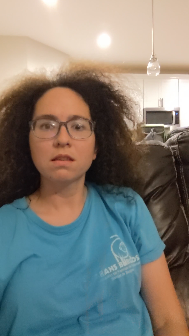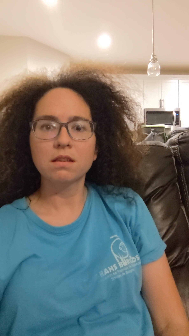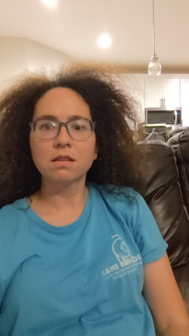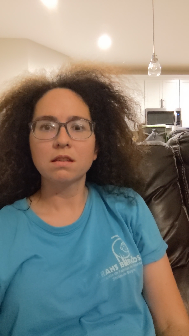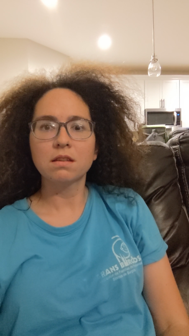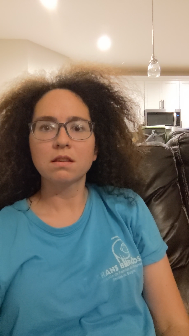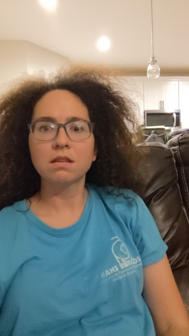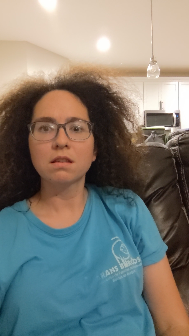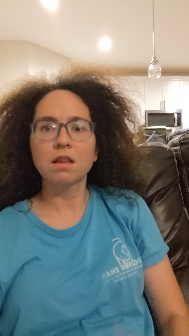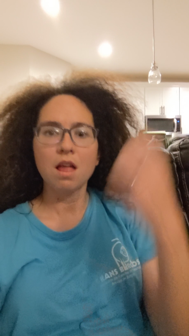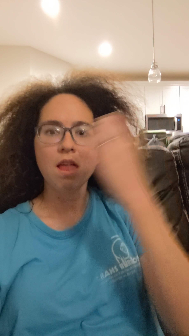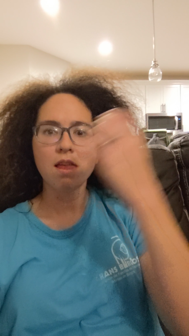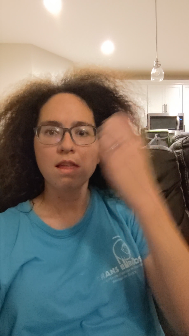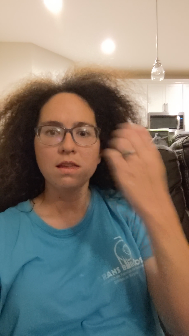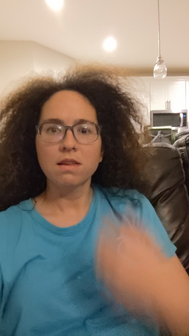shake